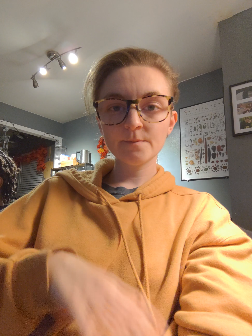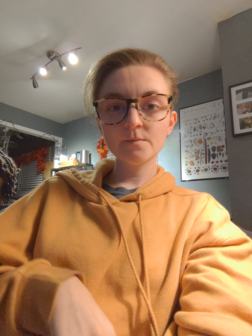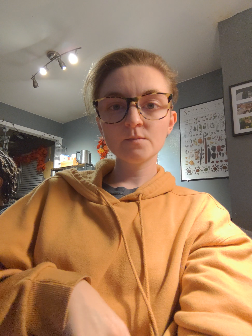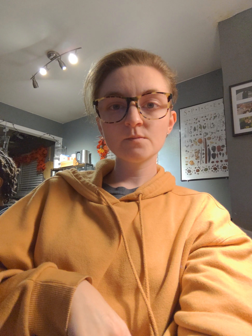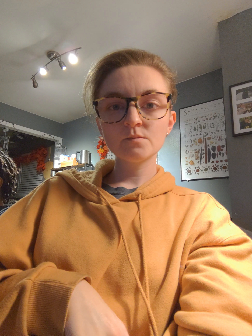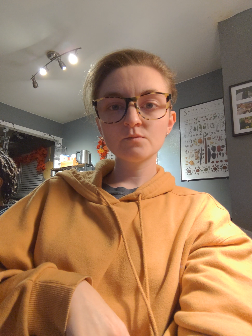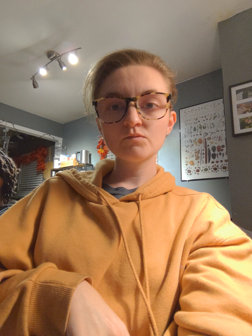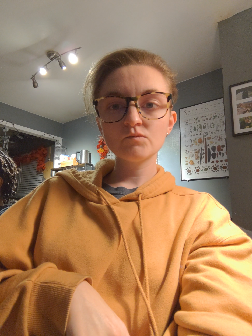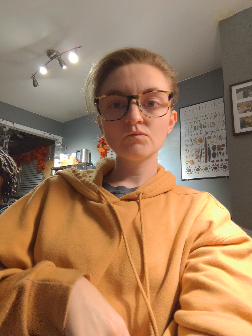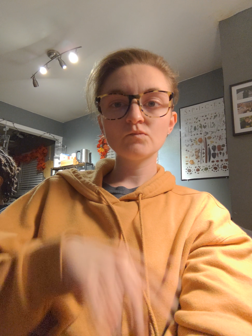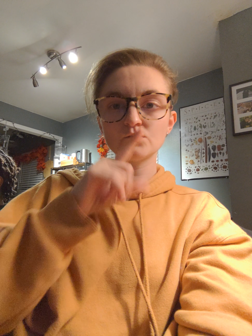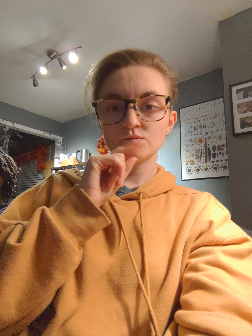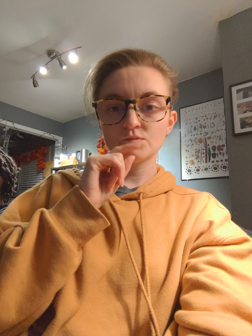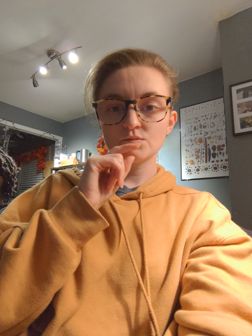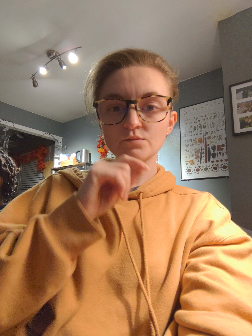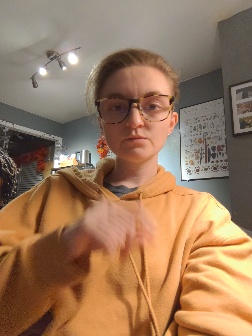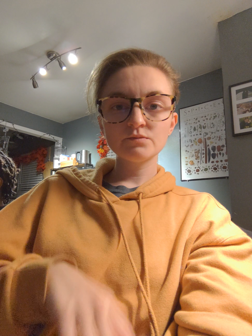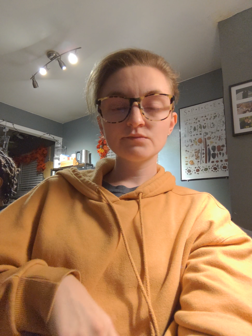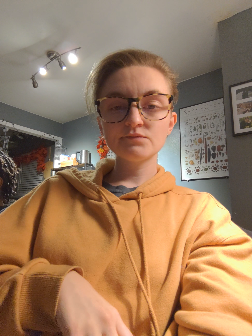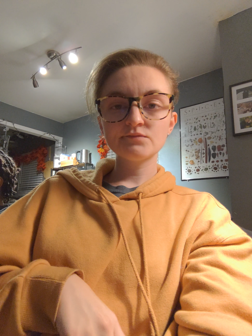chicken